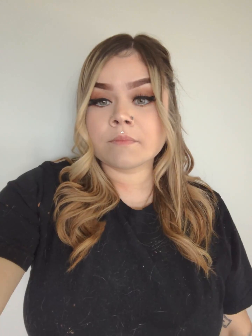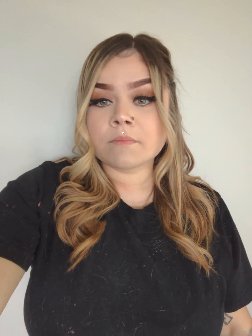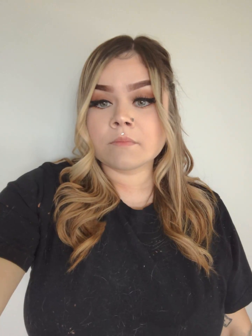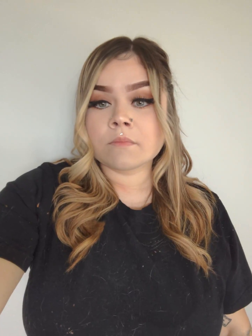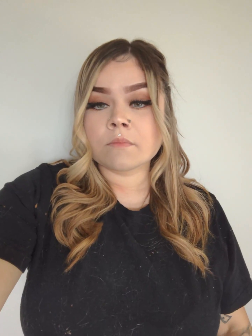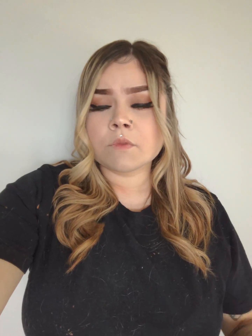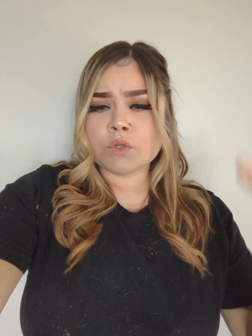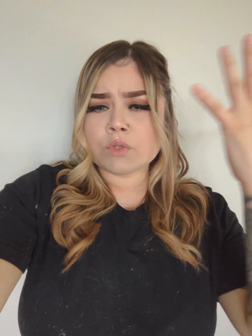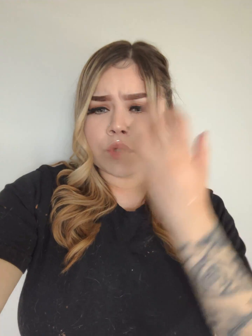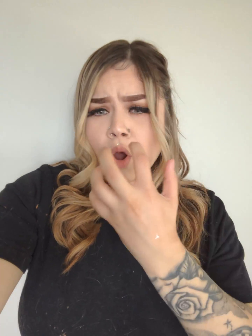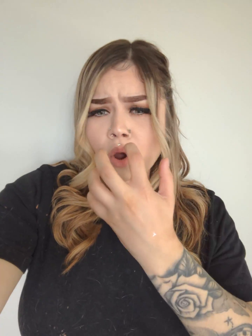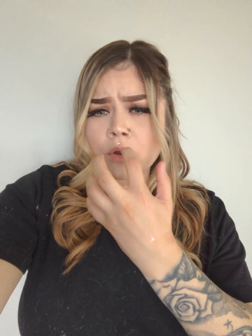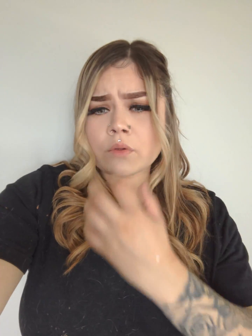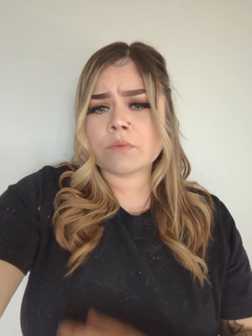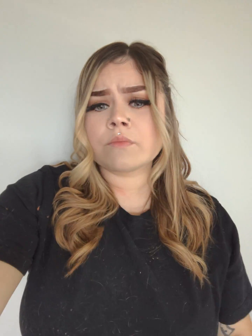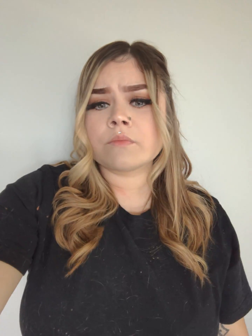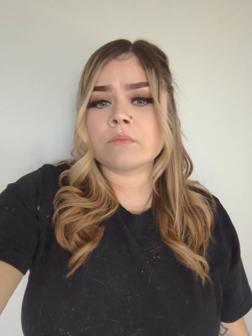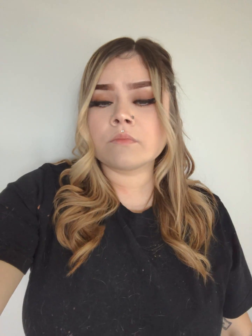dark